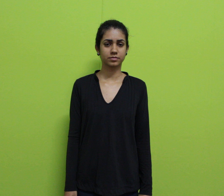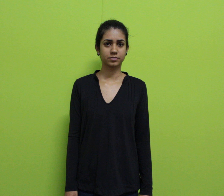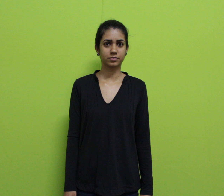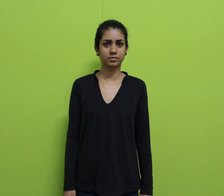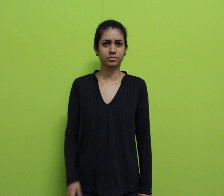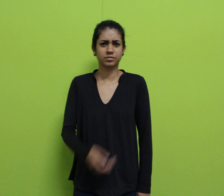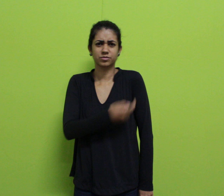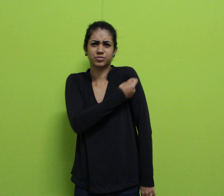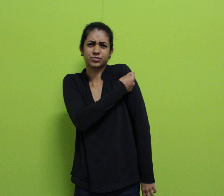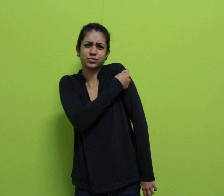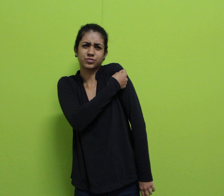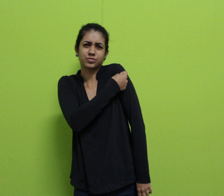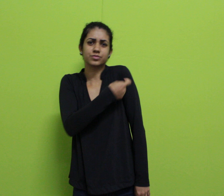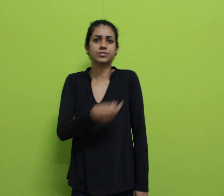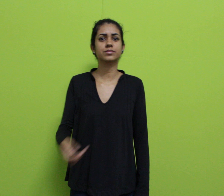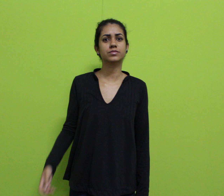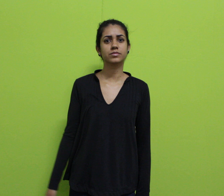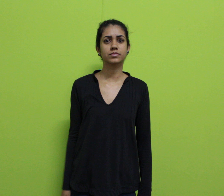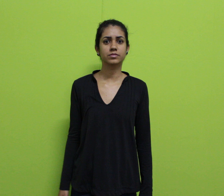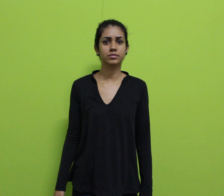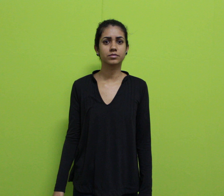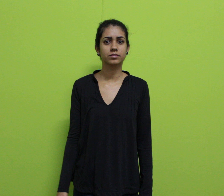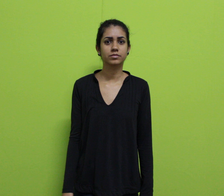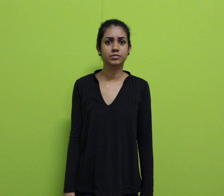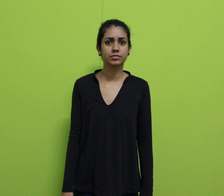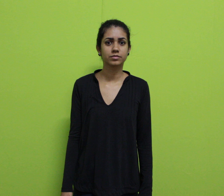vacina